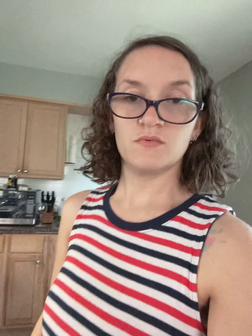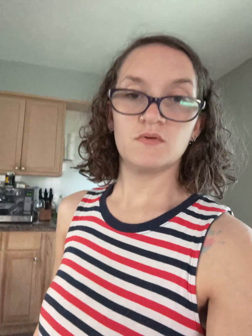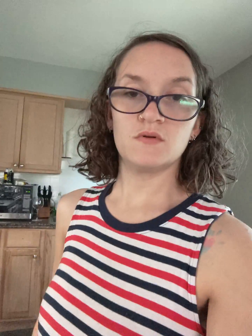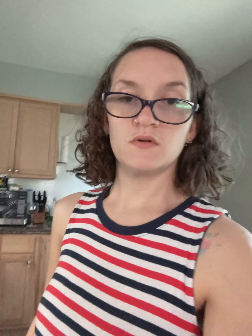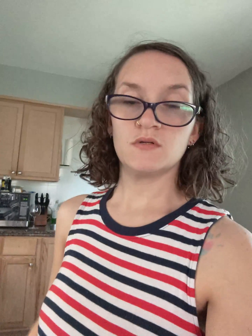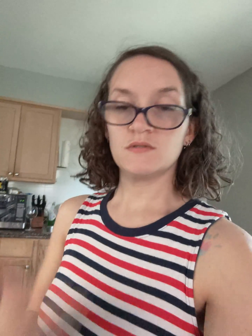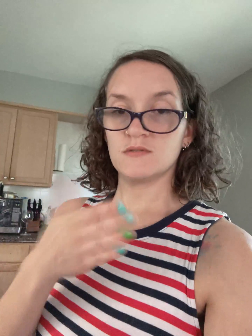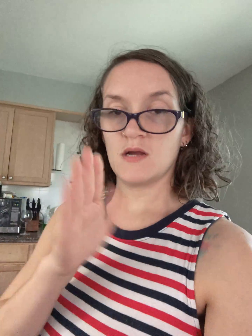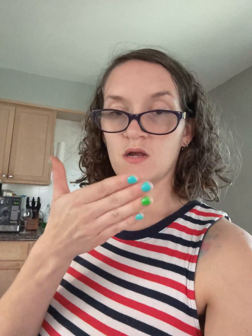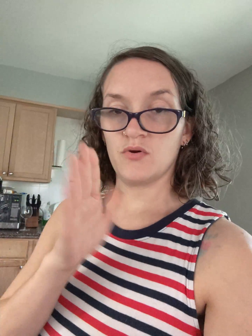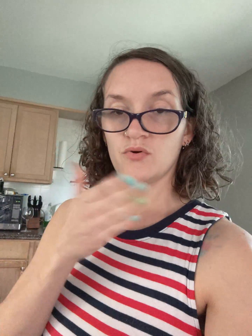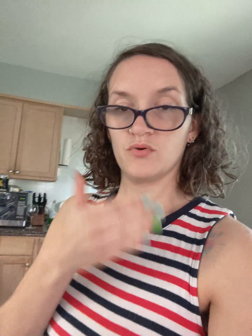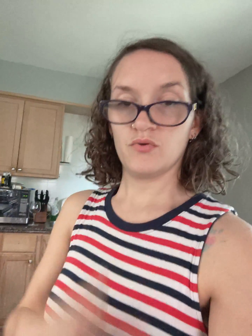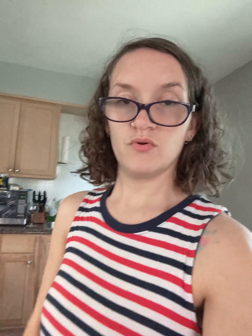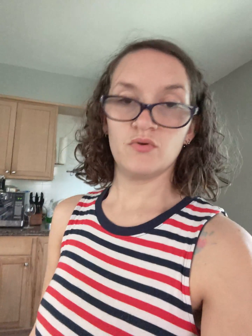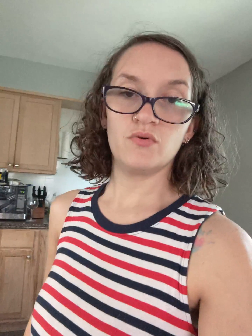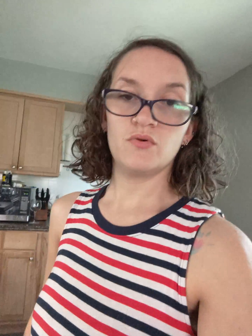share